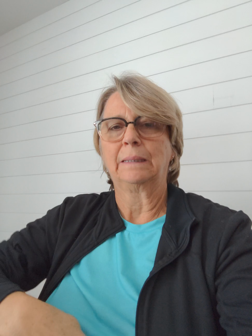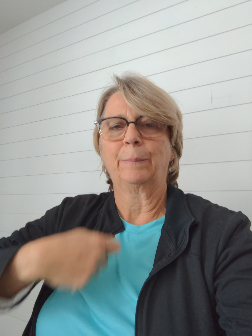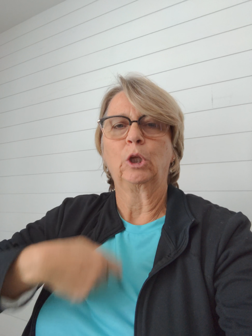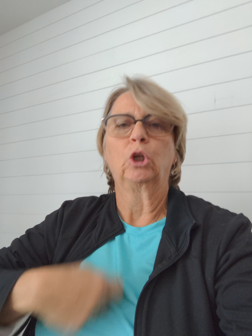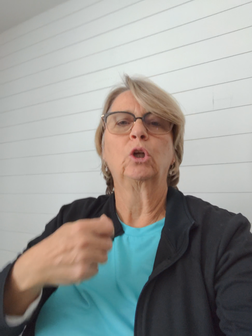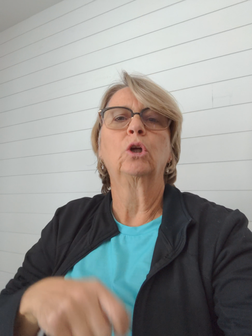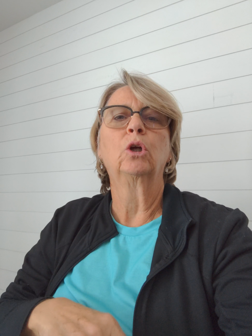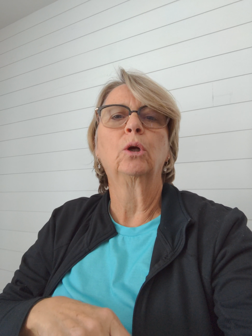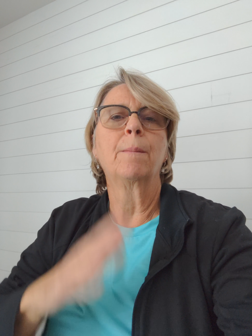zipper